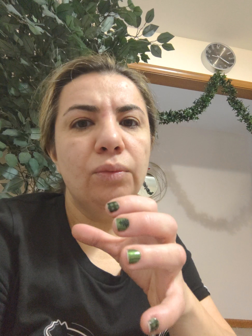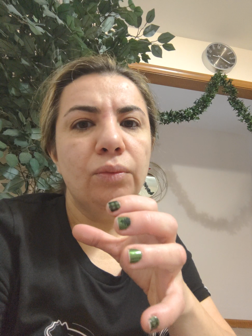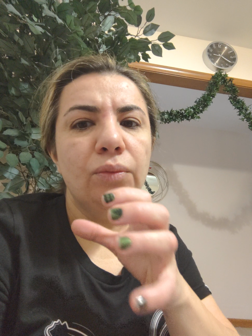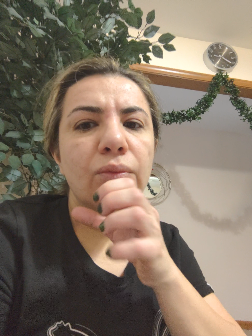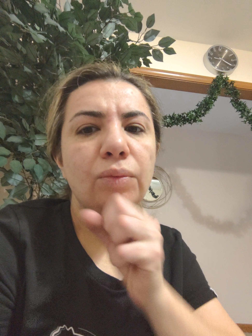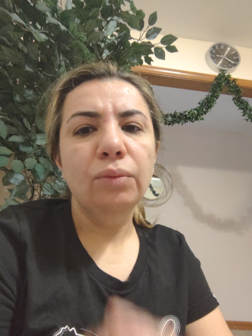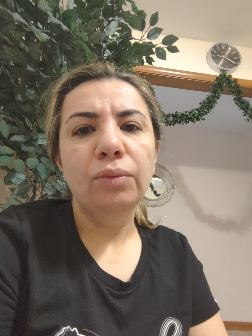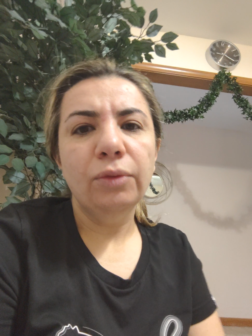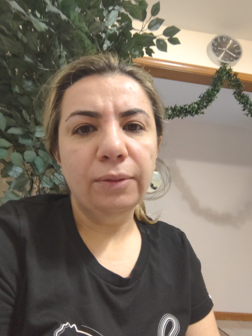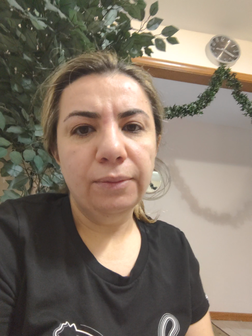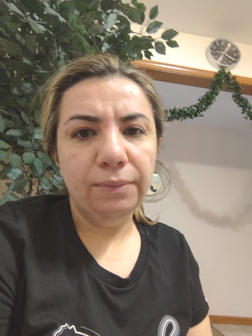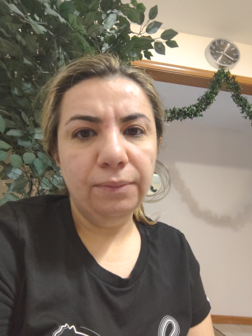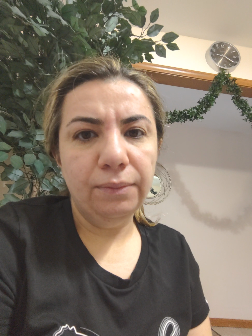old